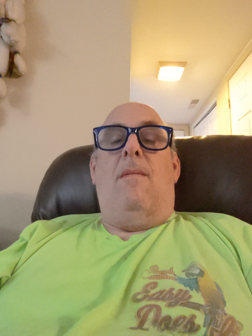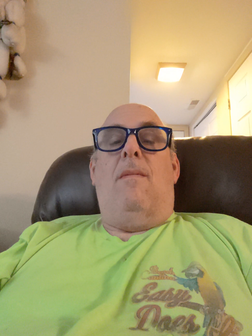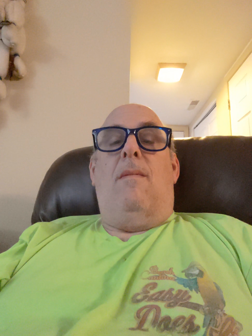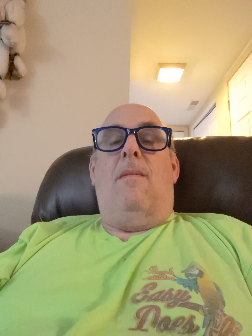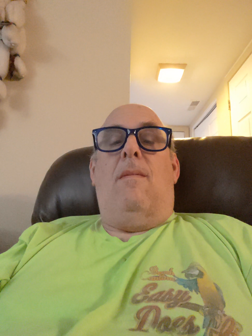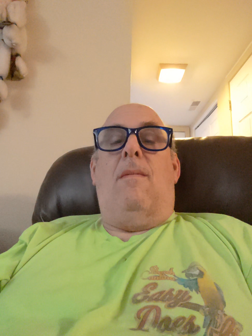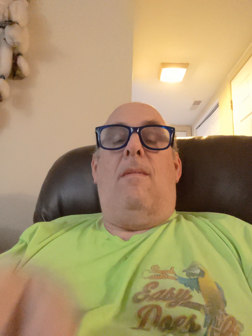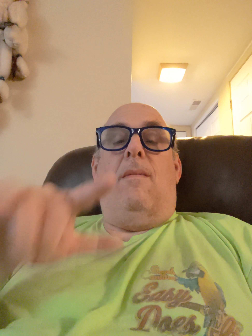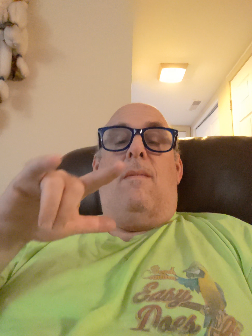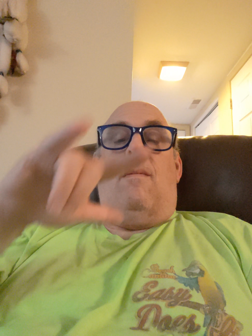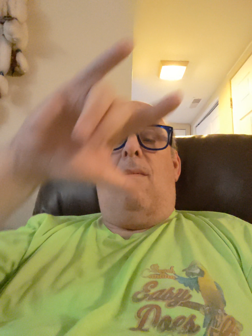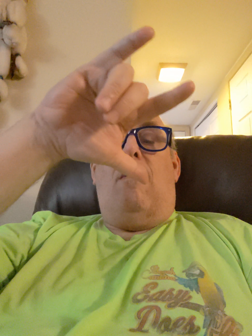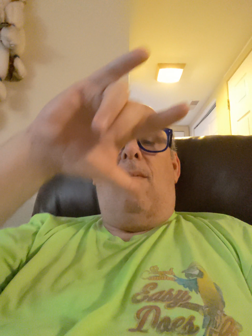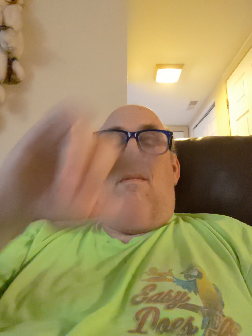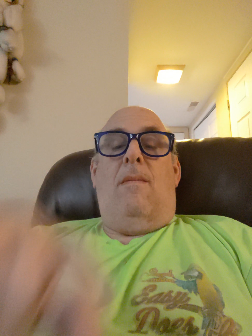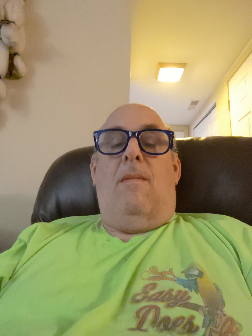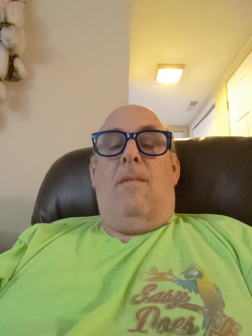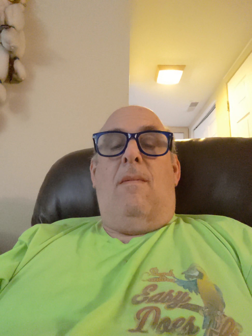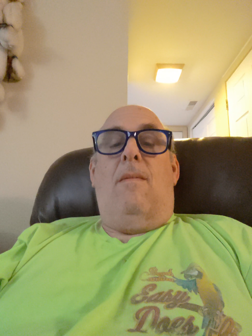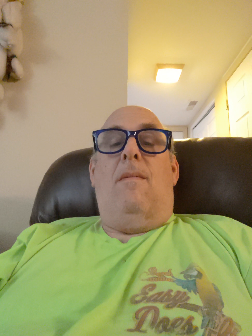airplane